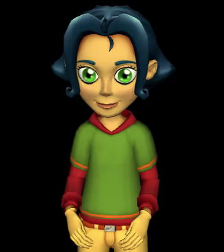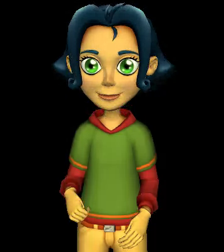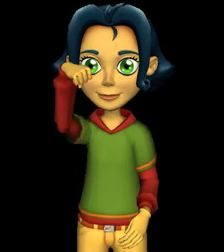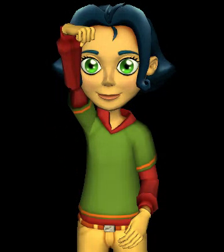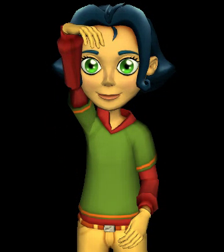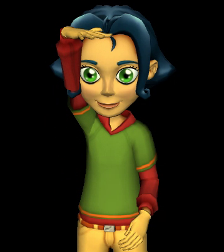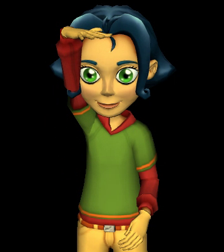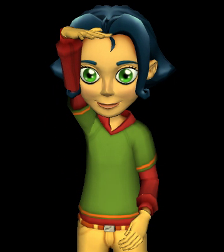ضوء